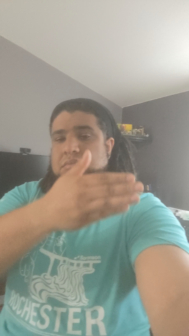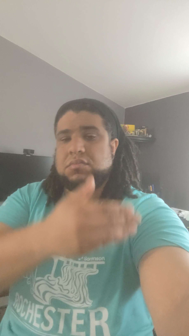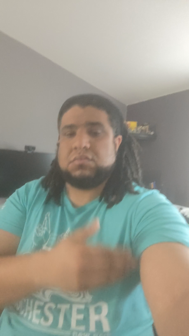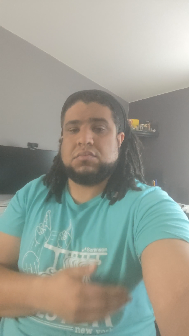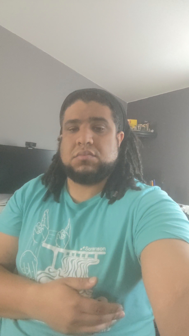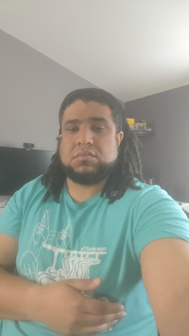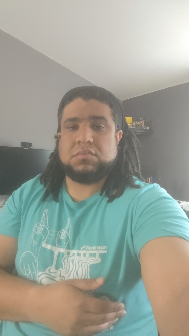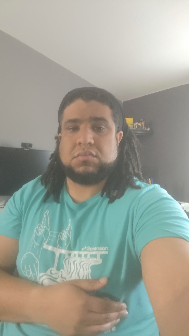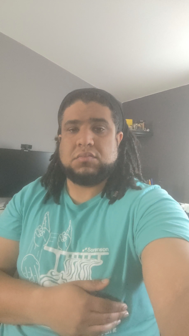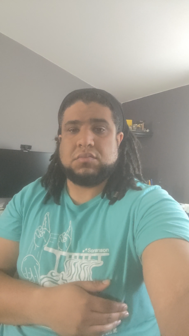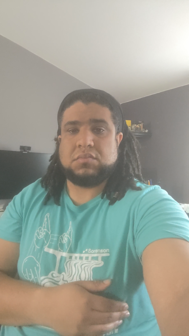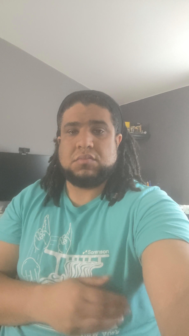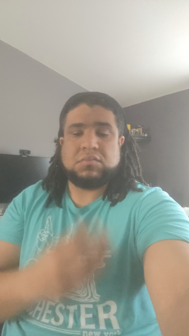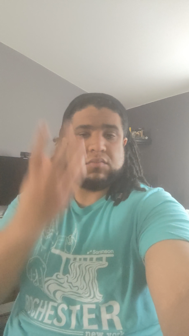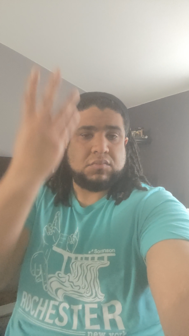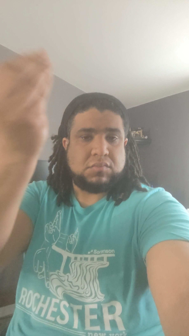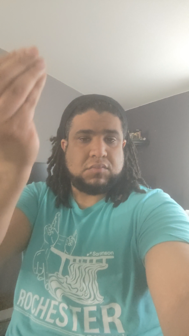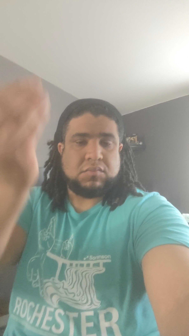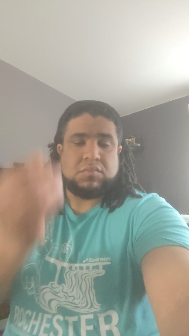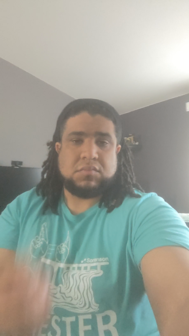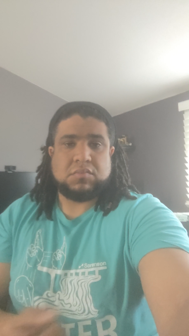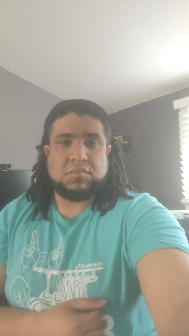going to